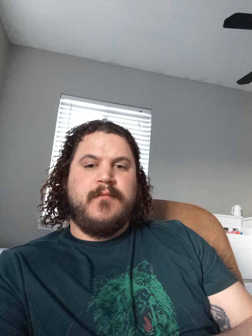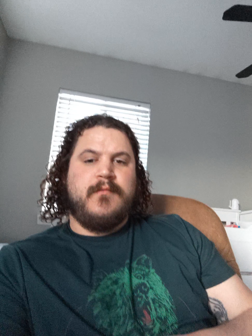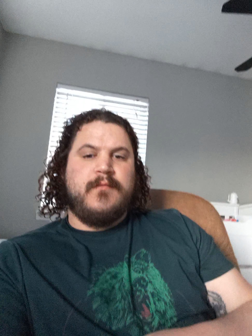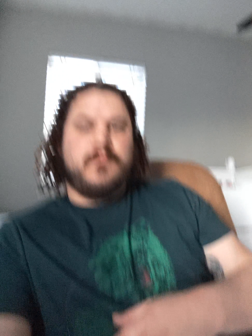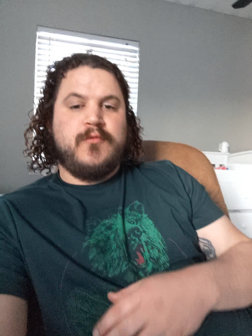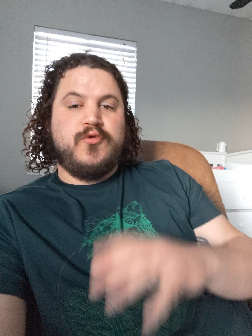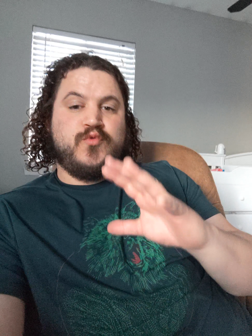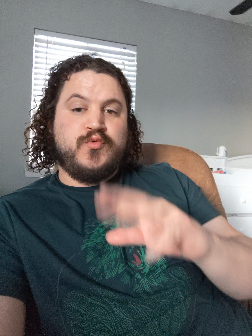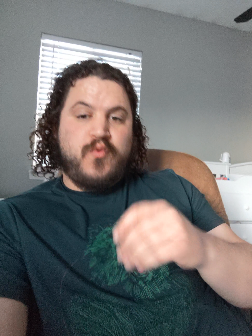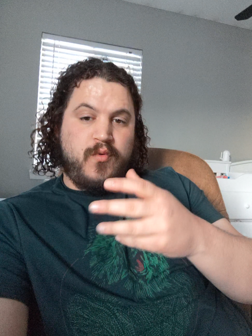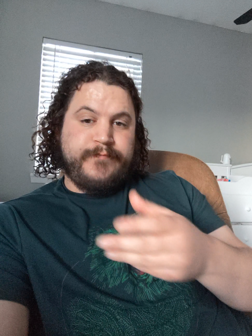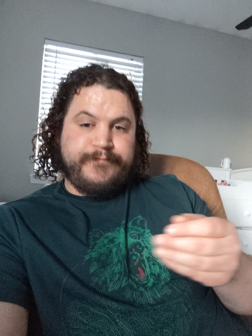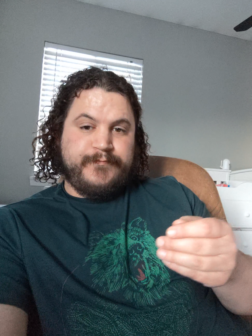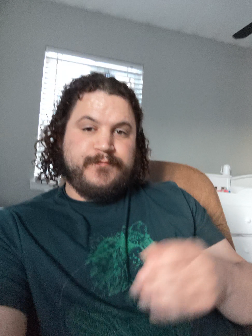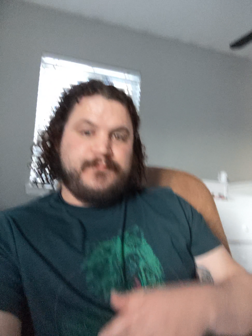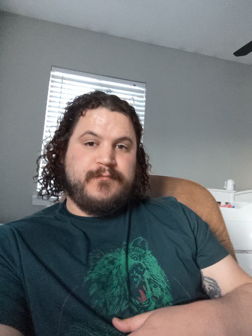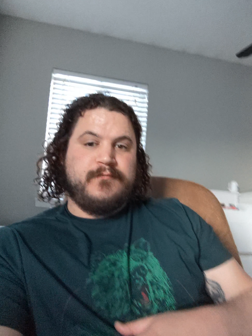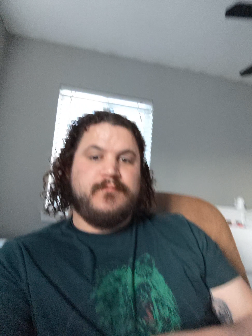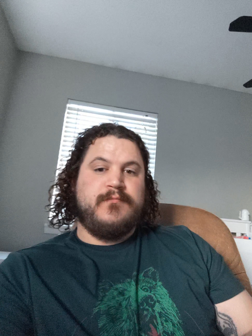story